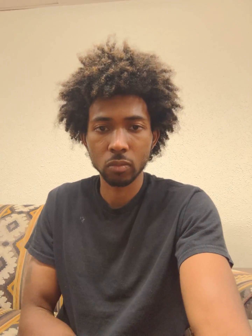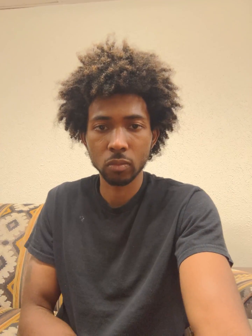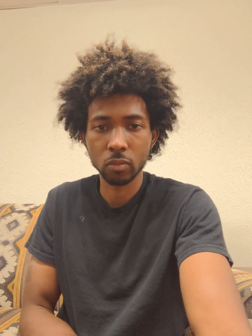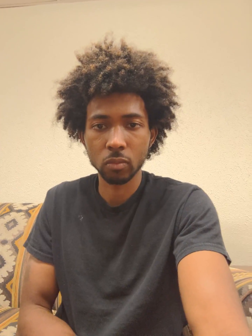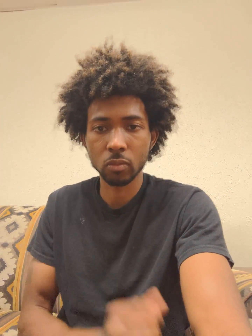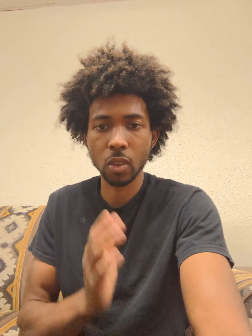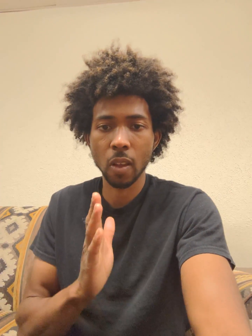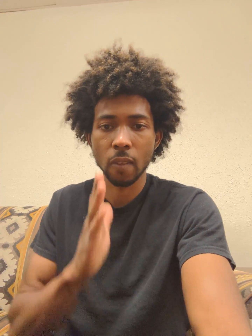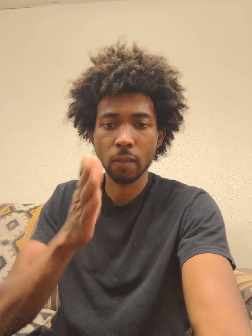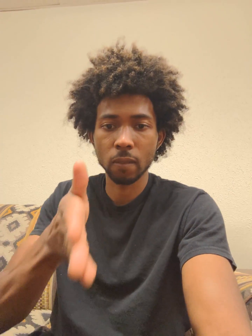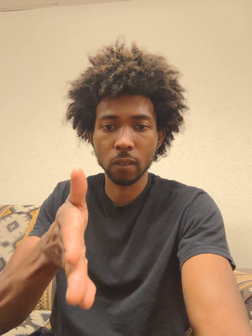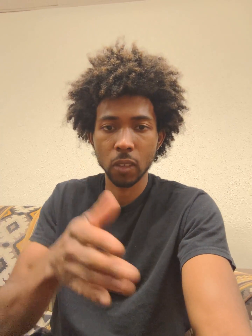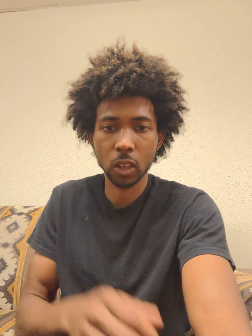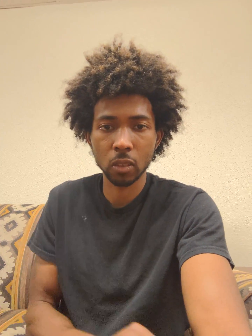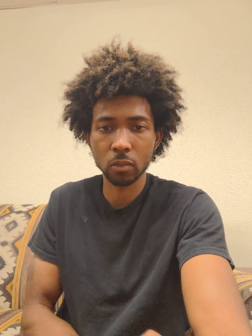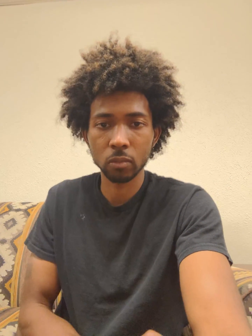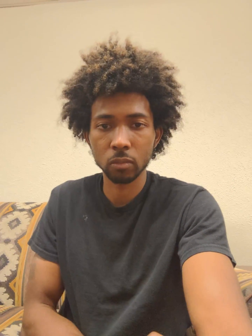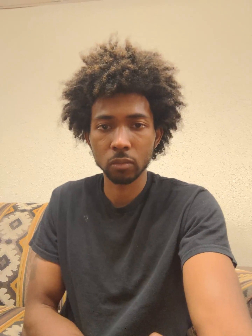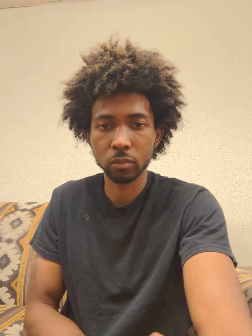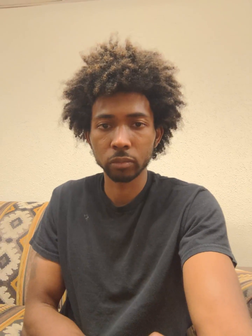over